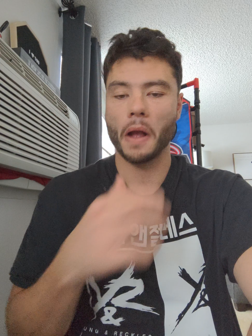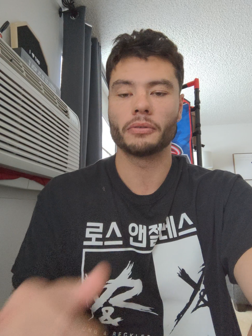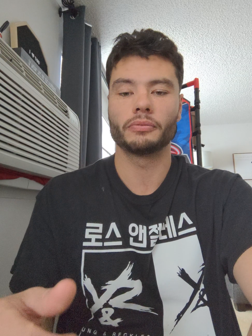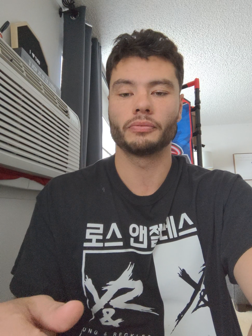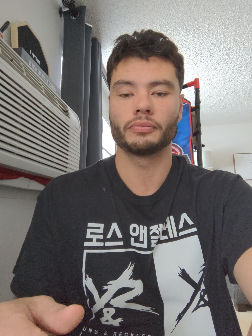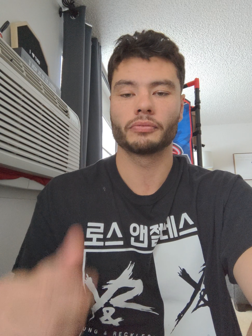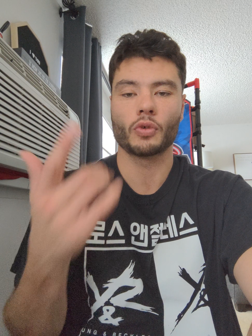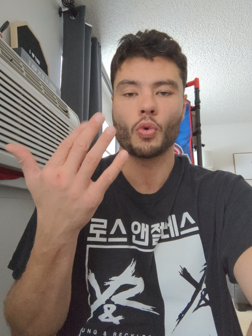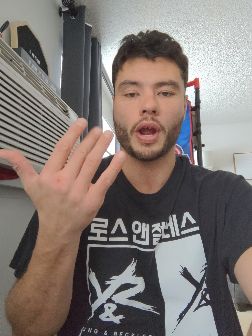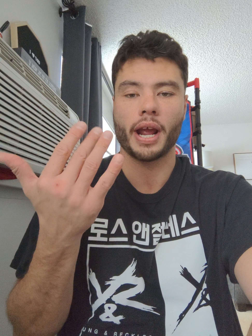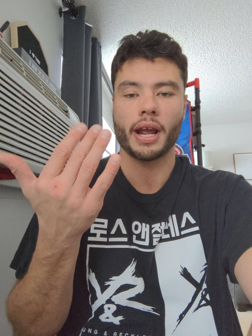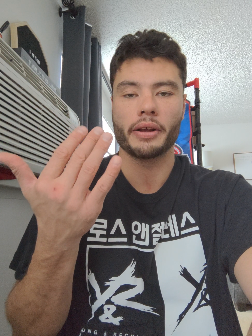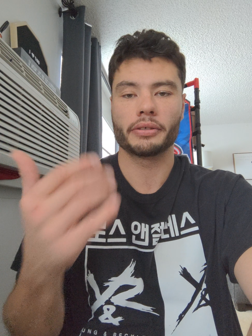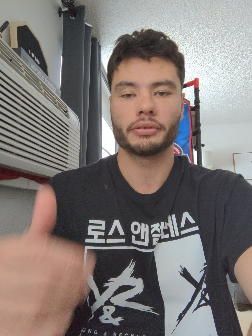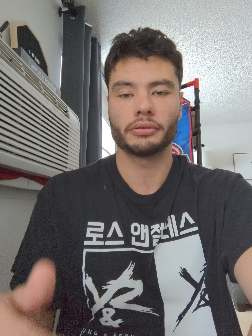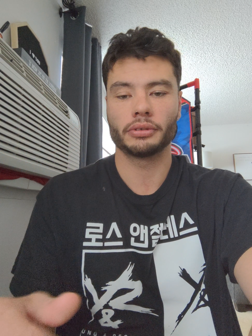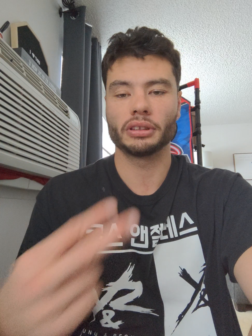wait